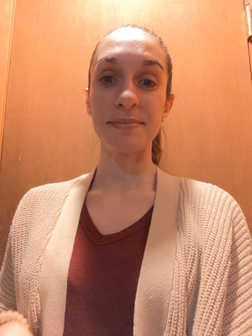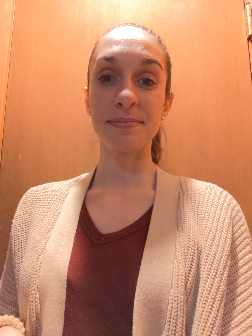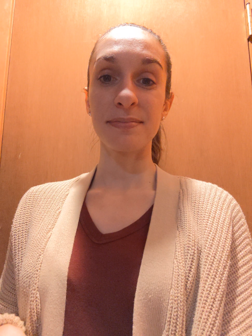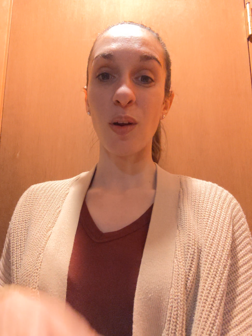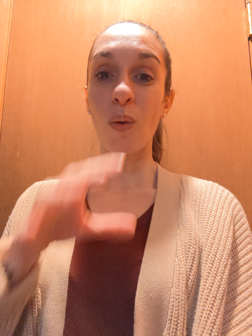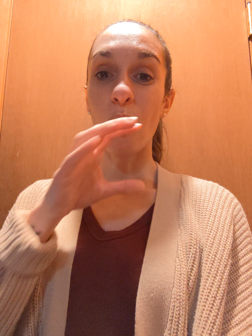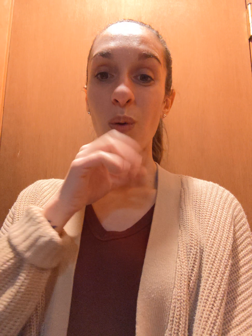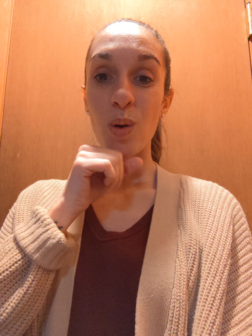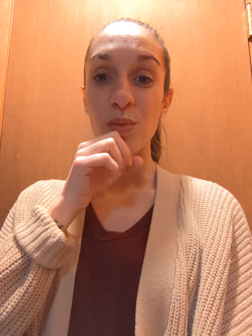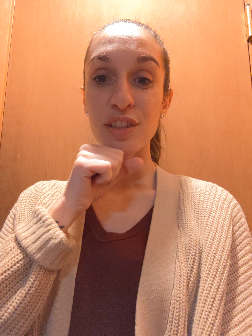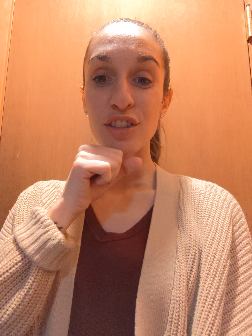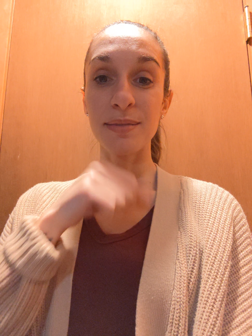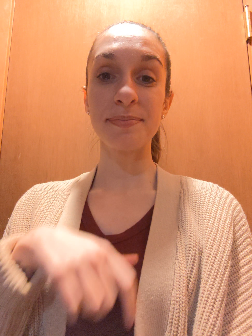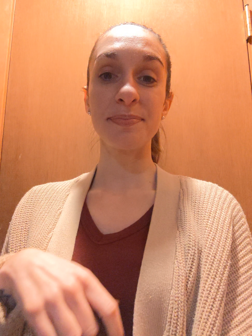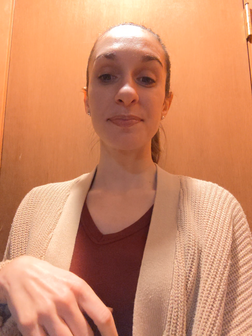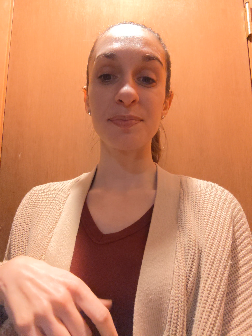orange